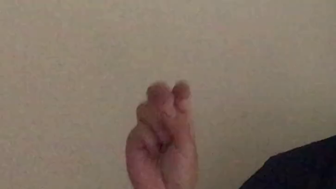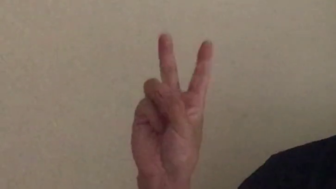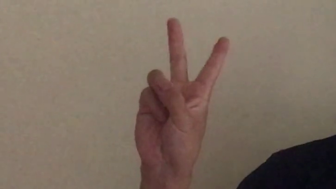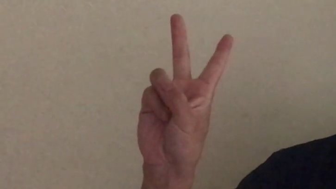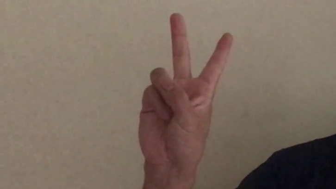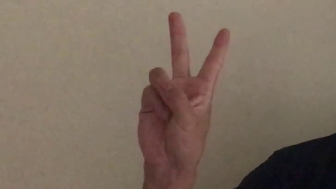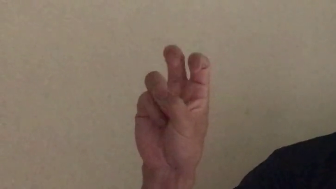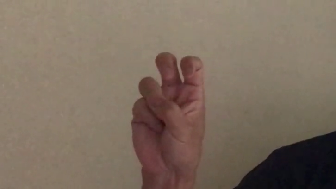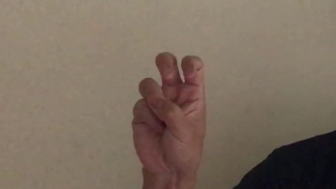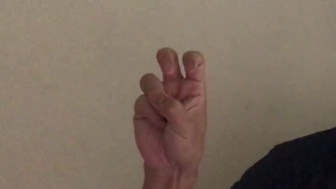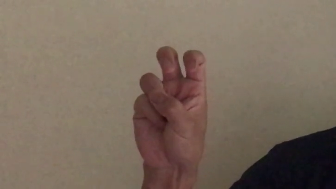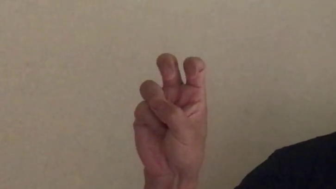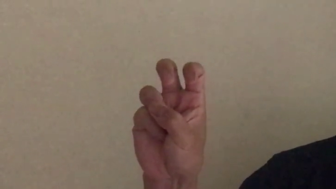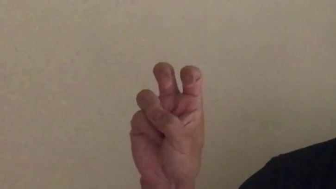अः